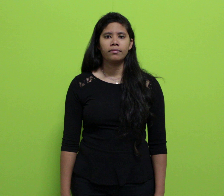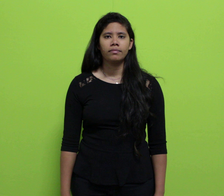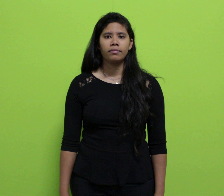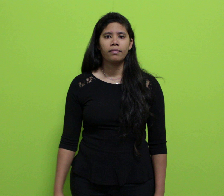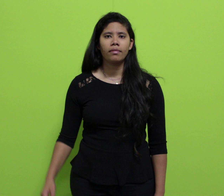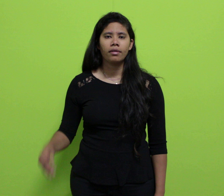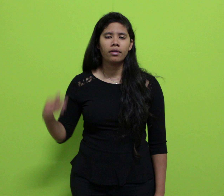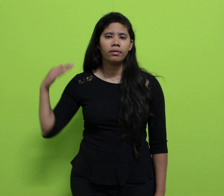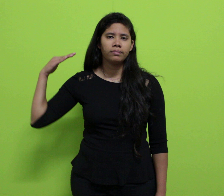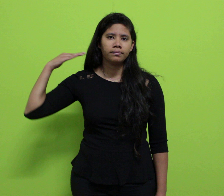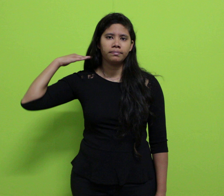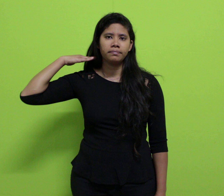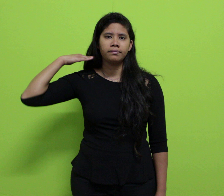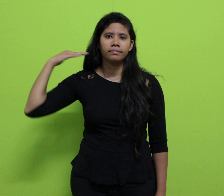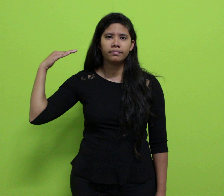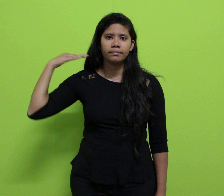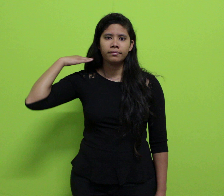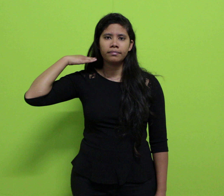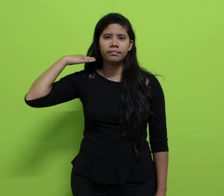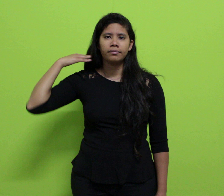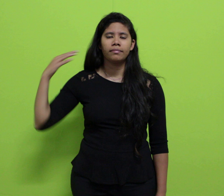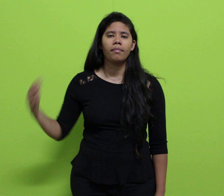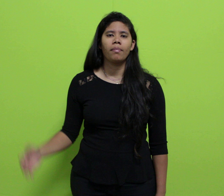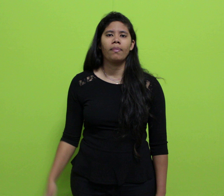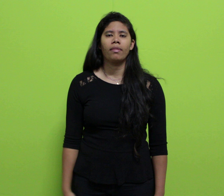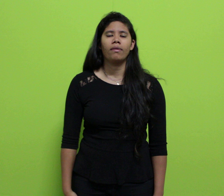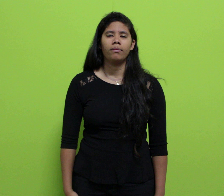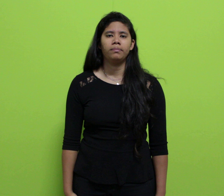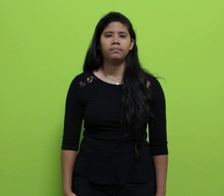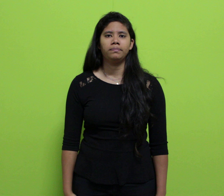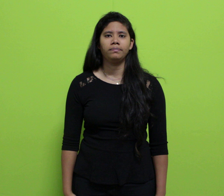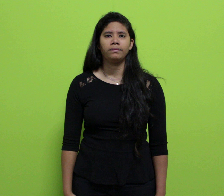banco